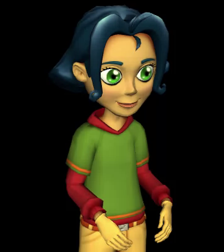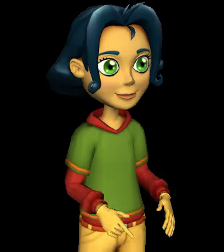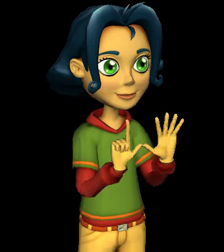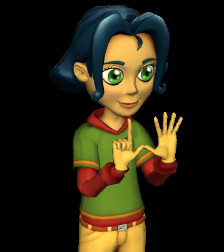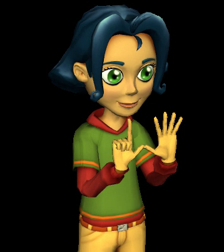7